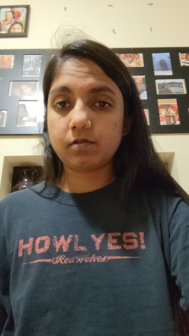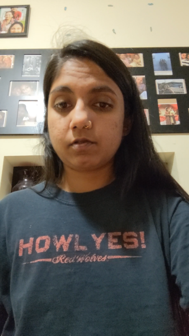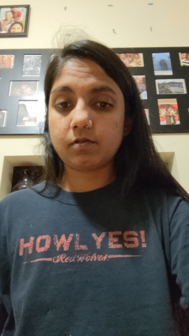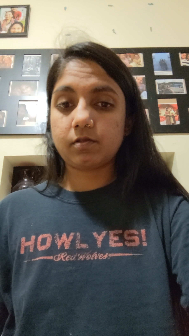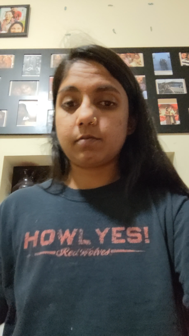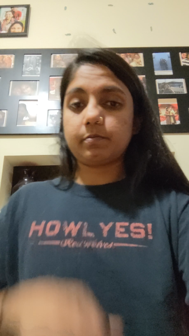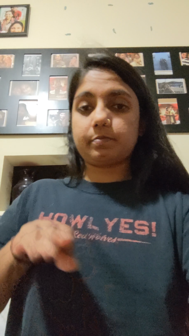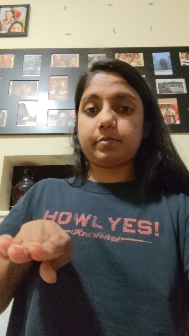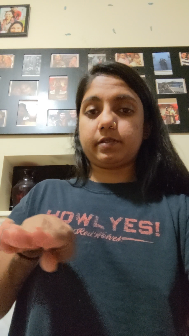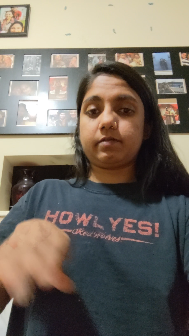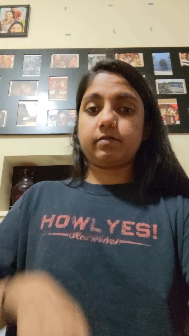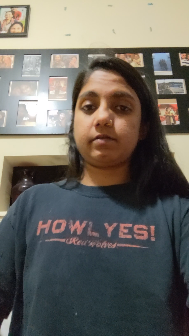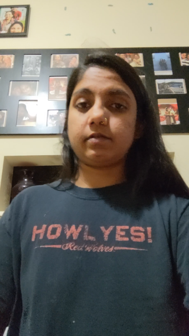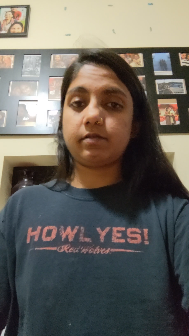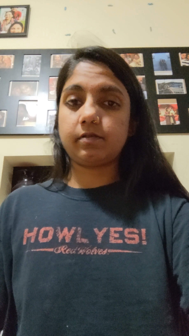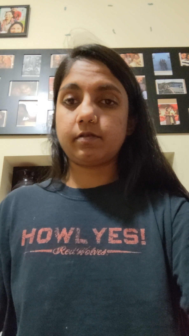penguin